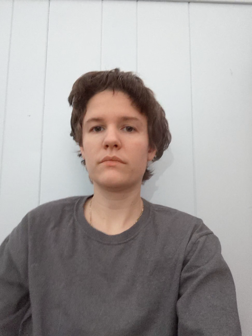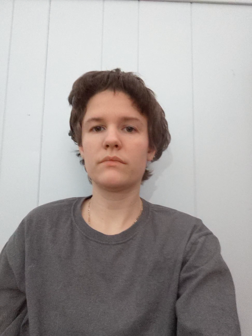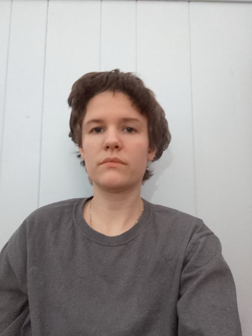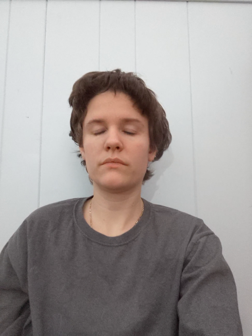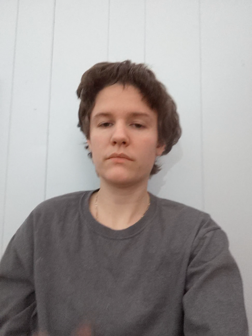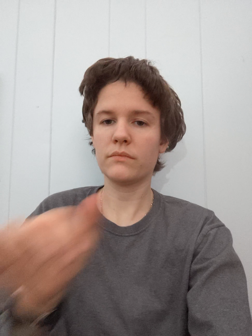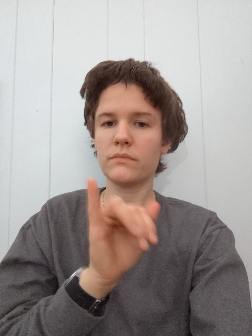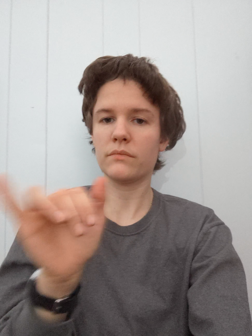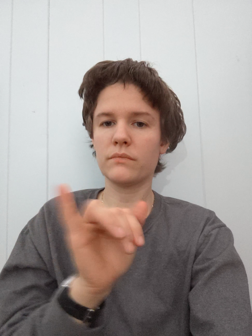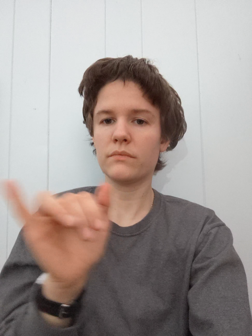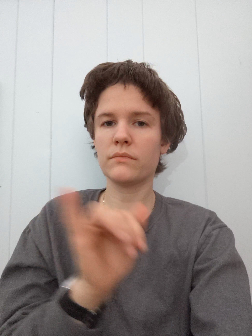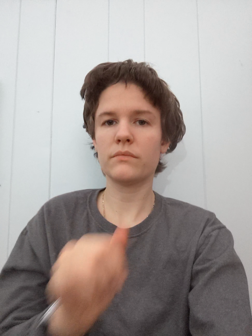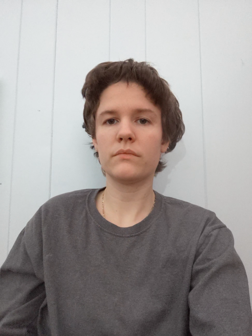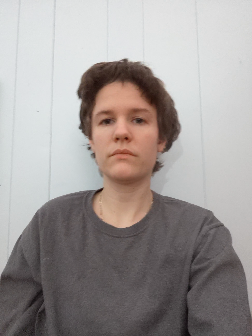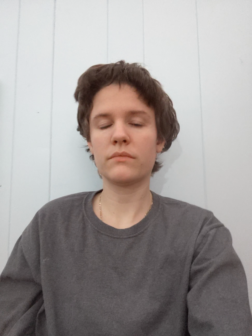same